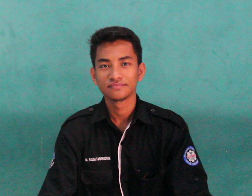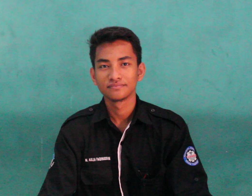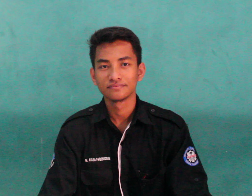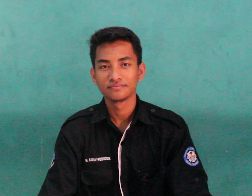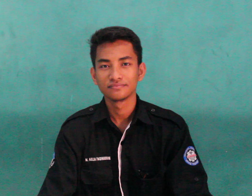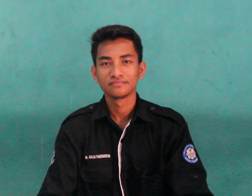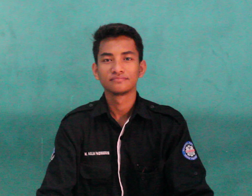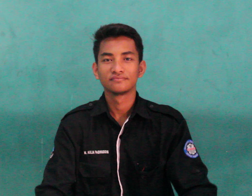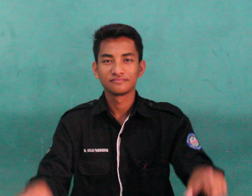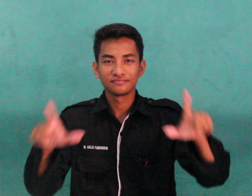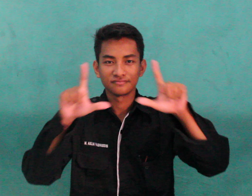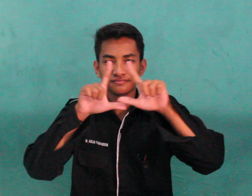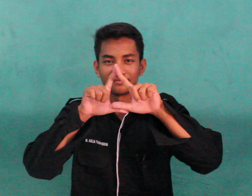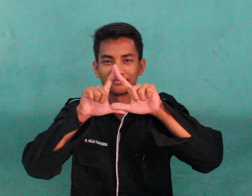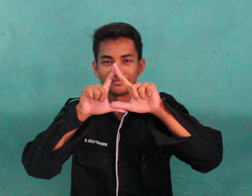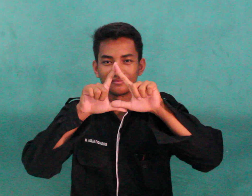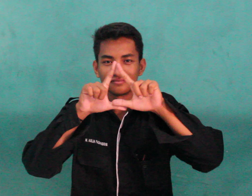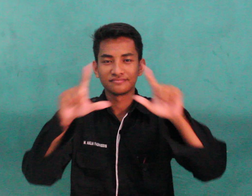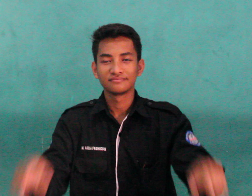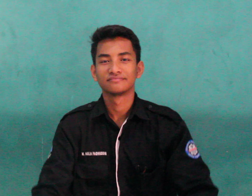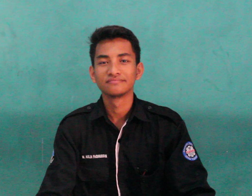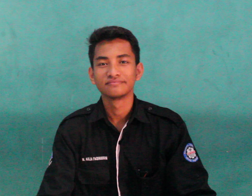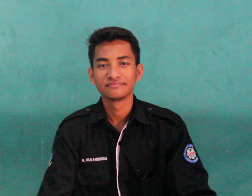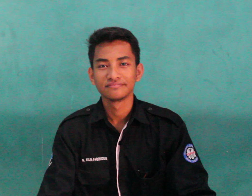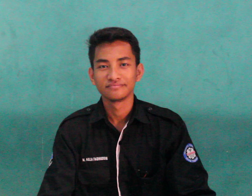A